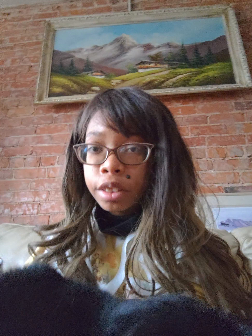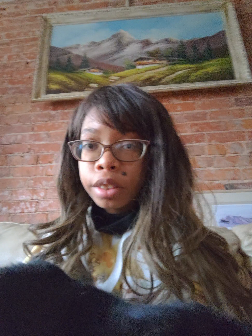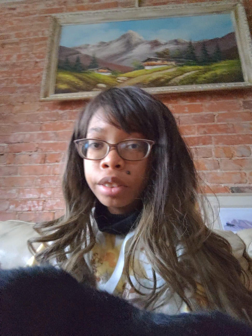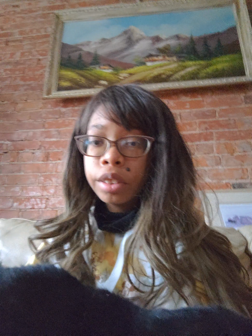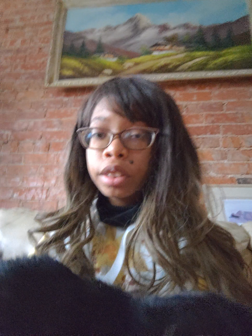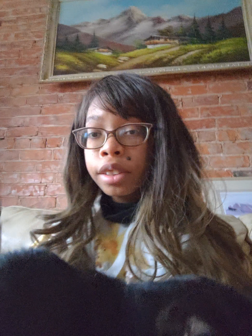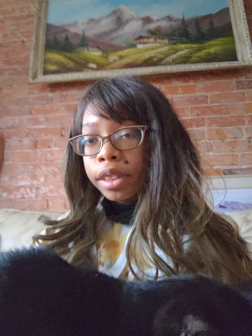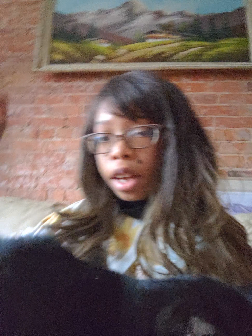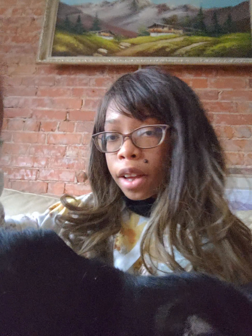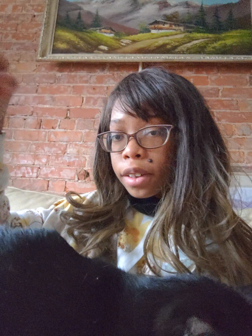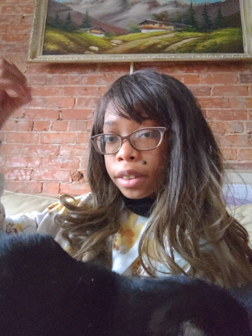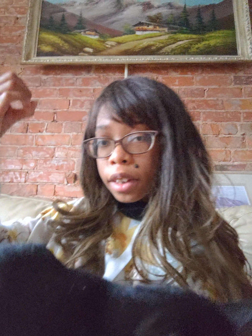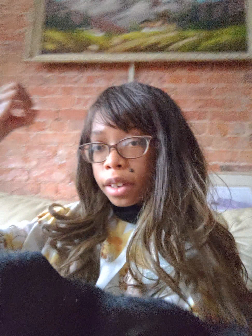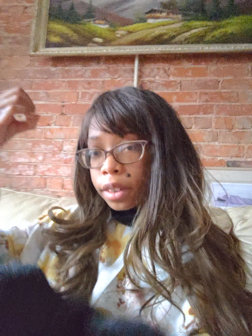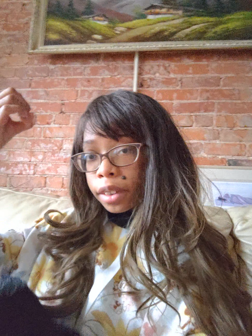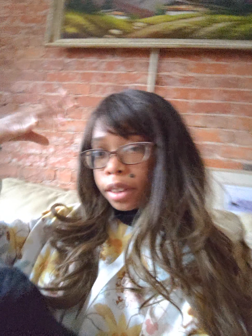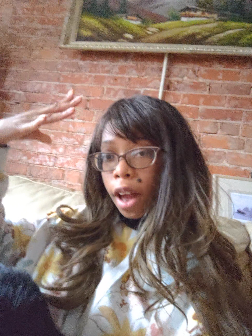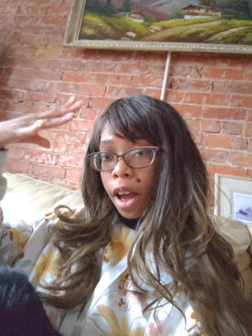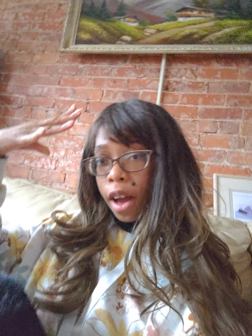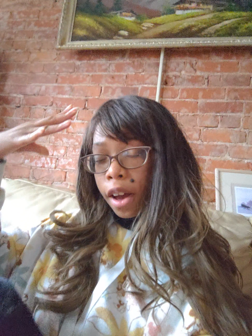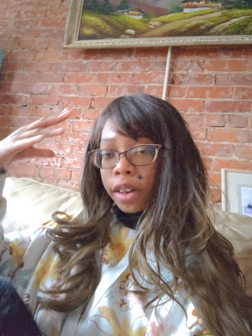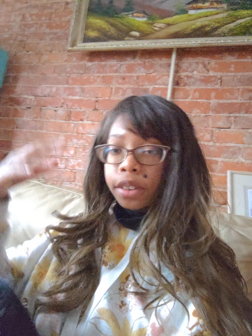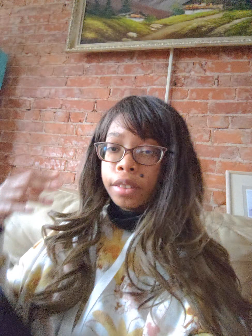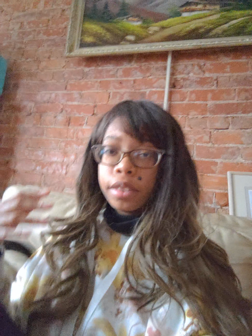sun